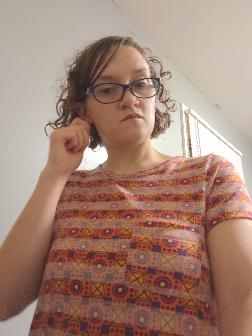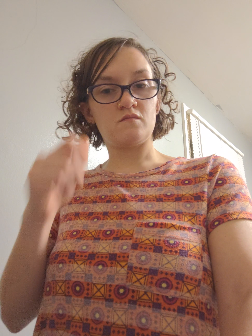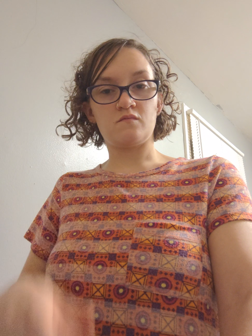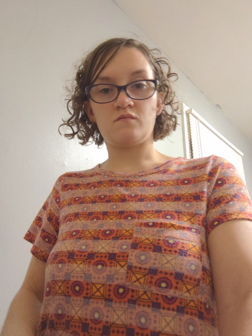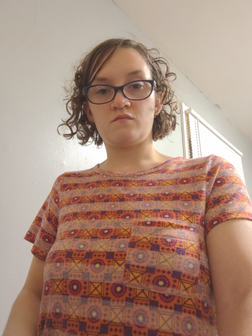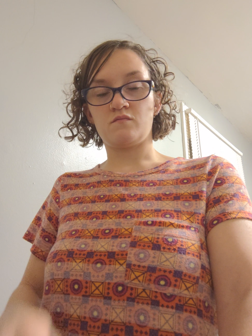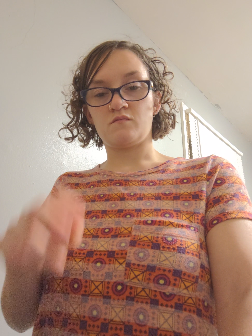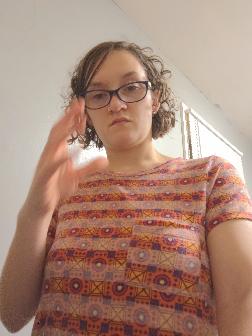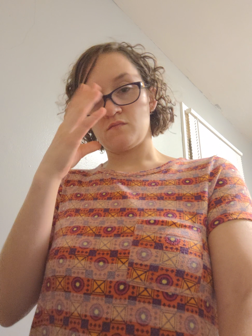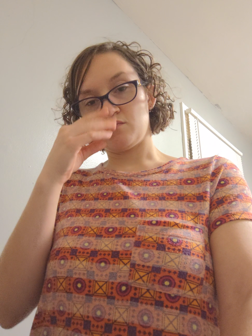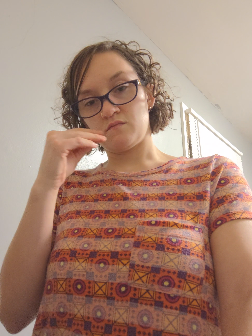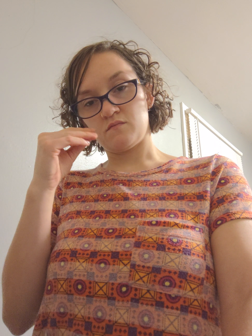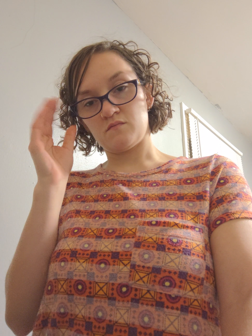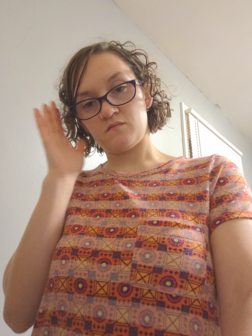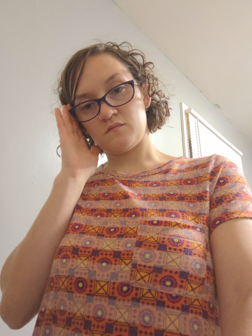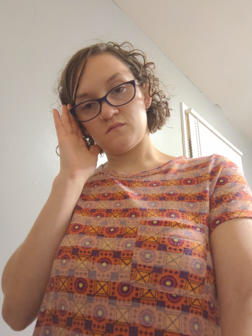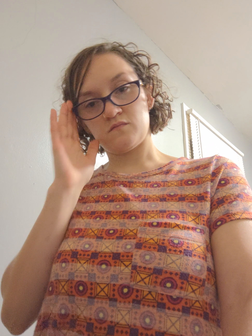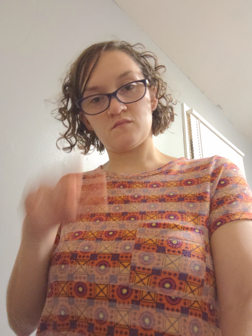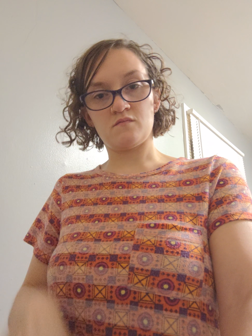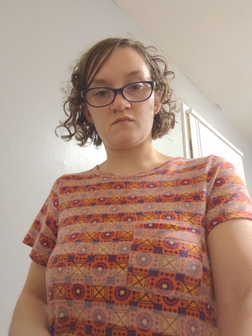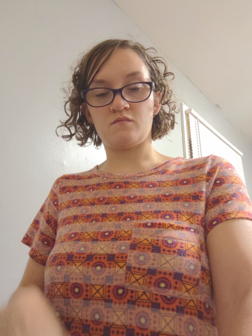nap